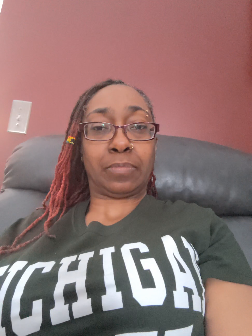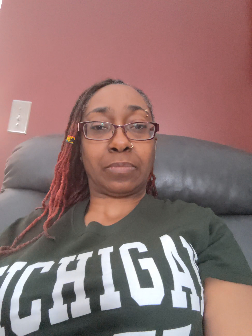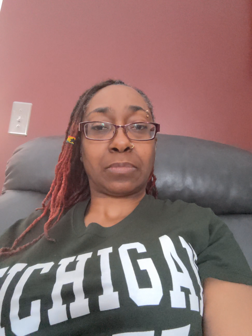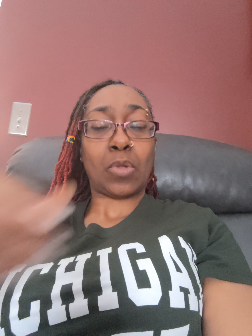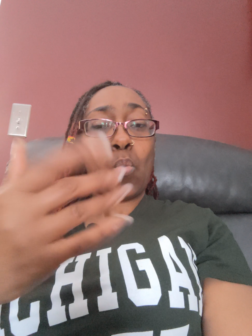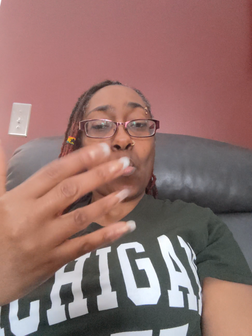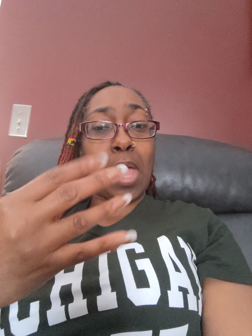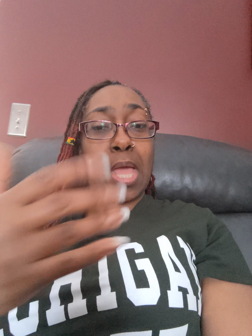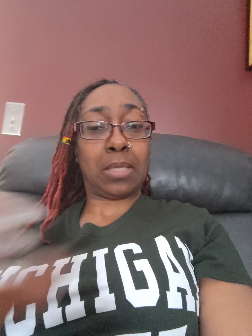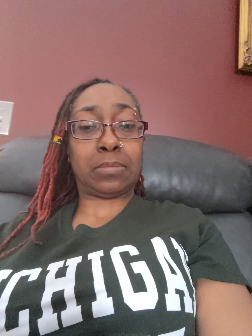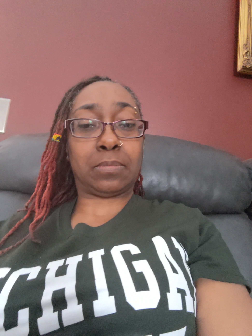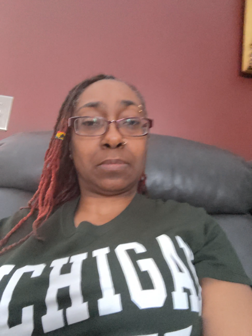wait